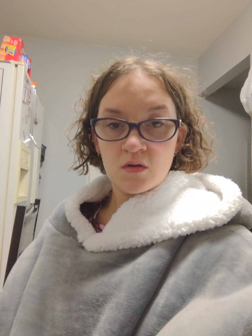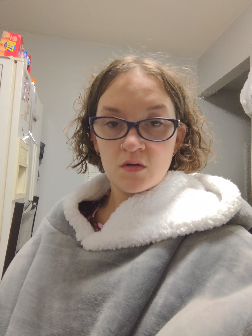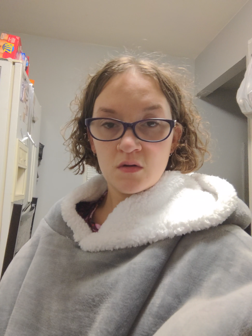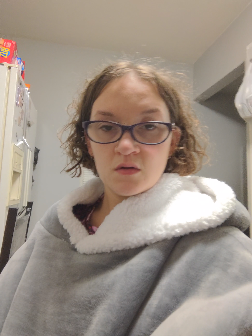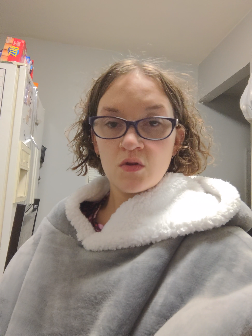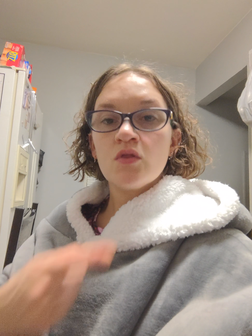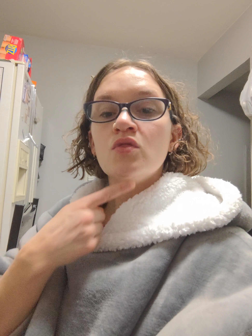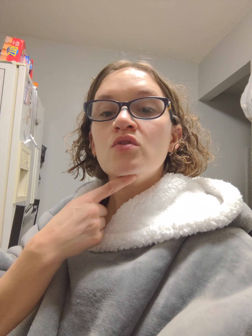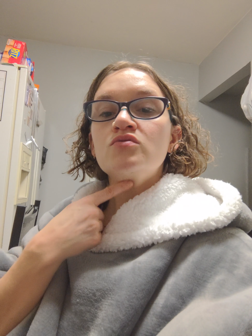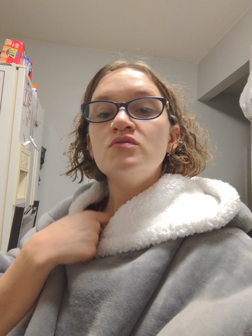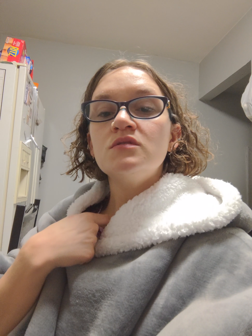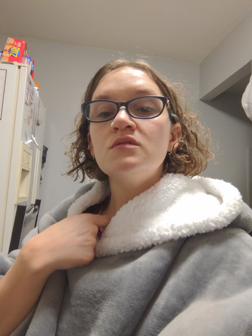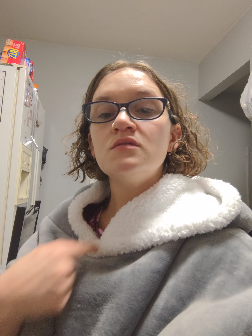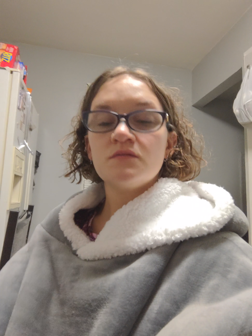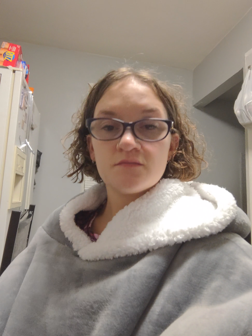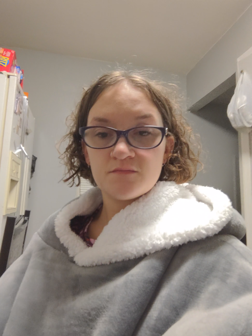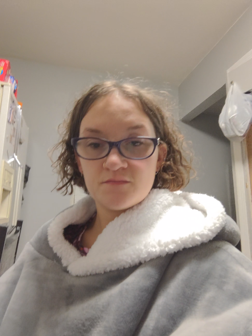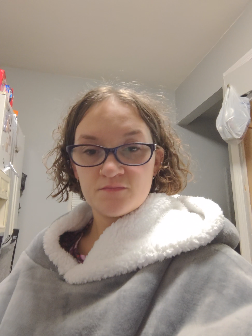thirsty